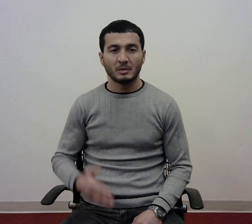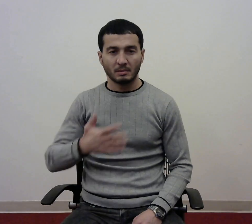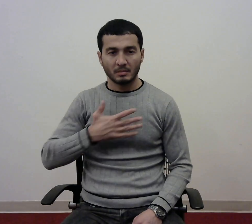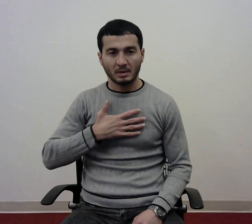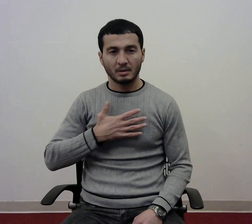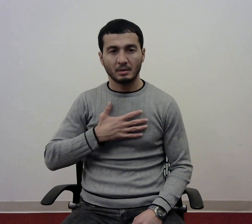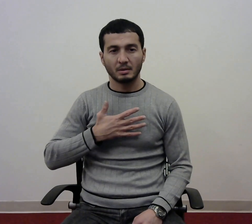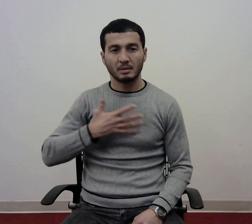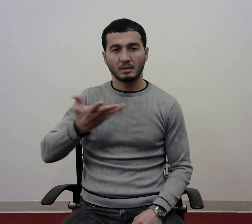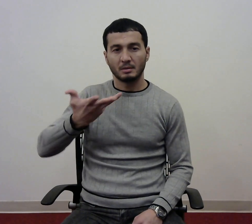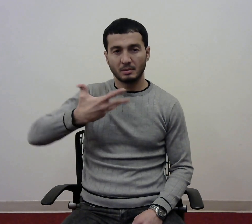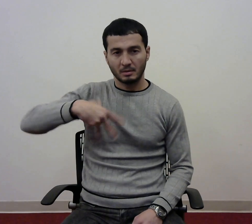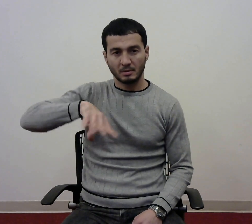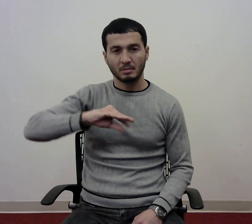biz